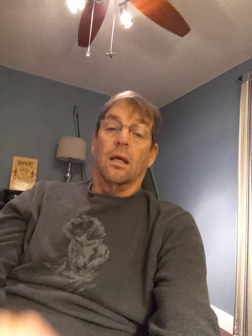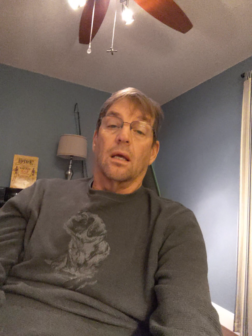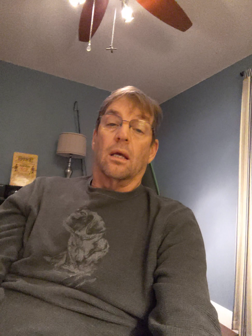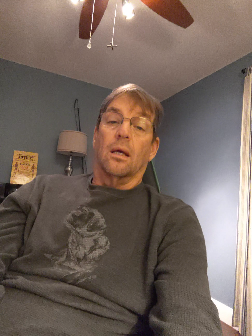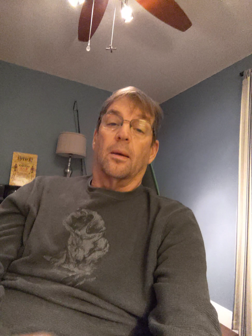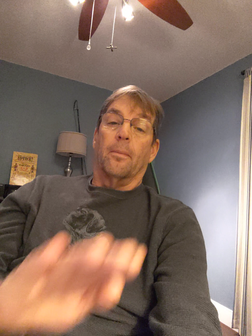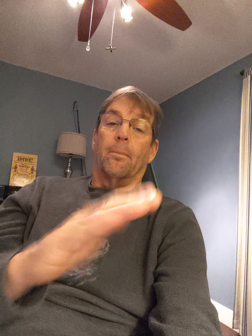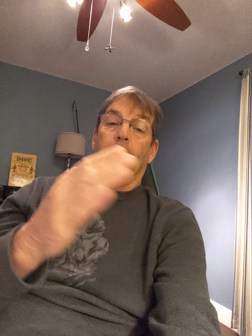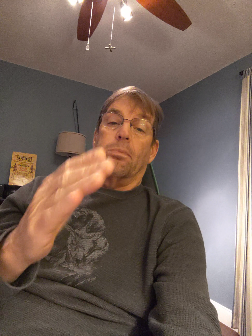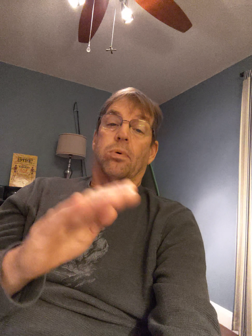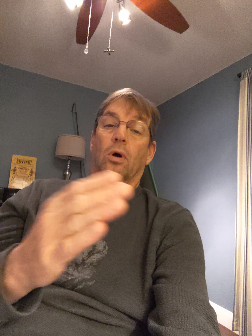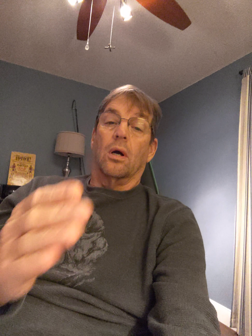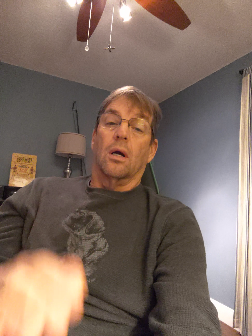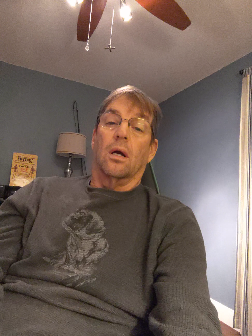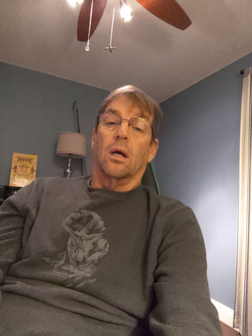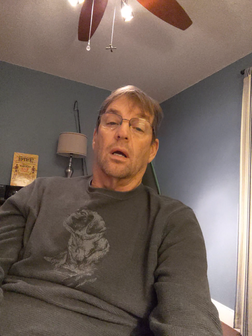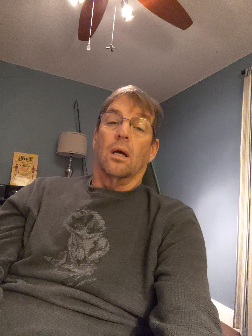book